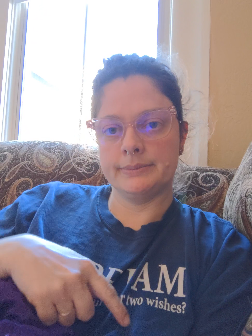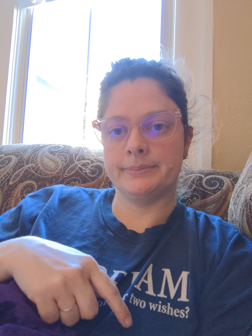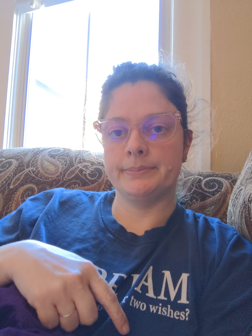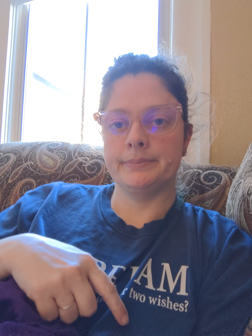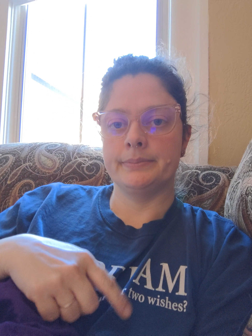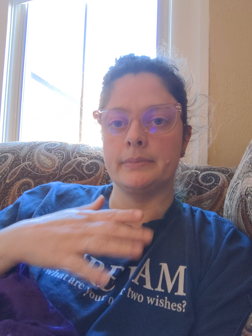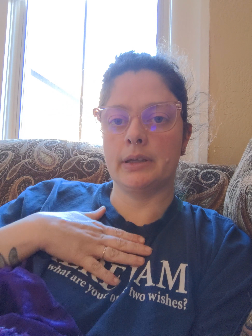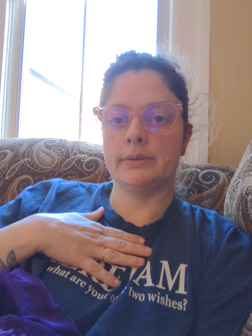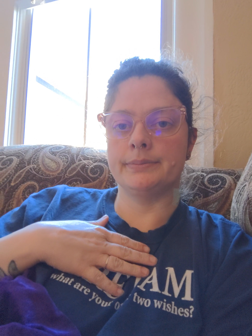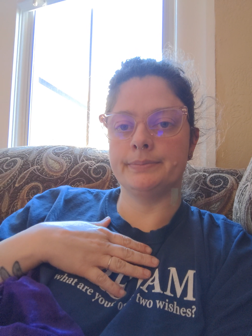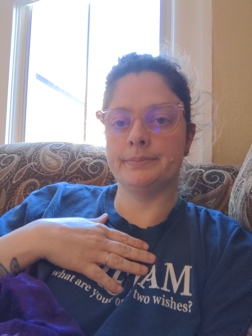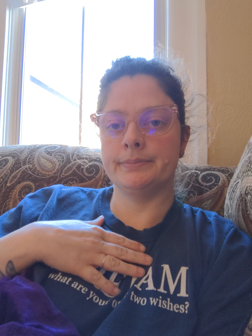my